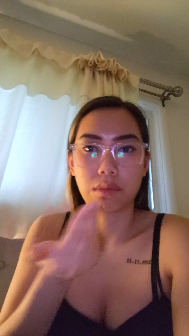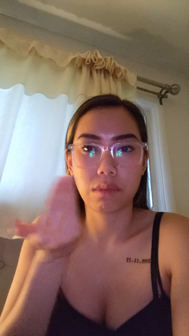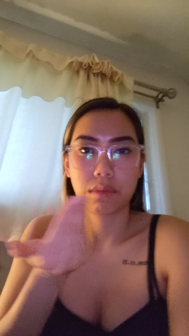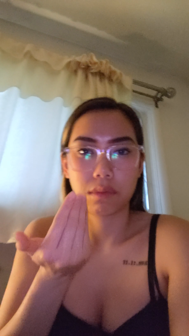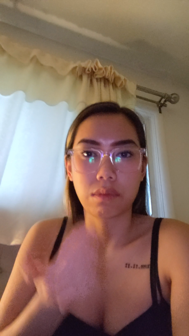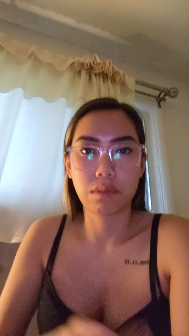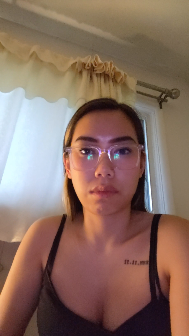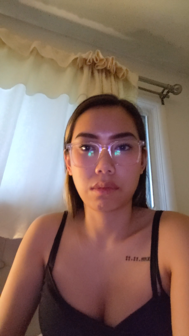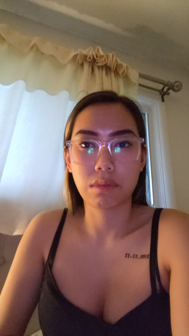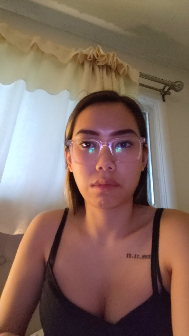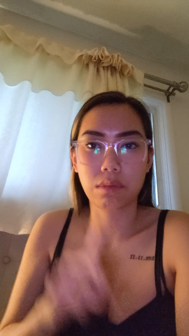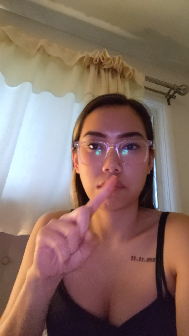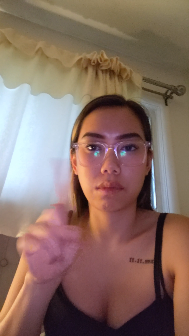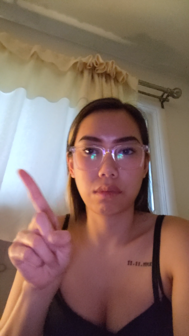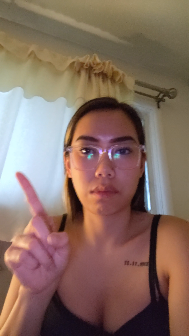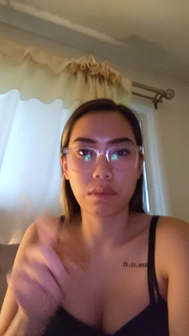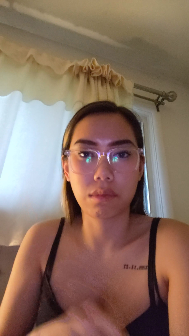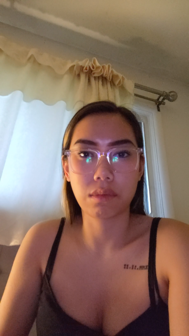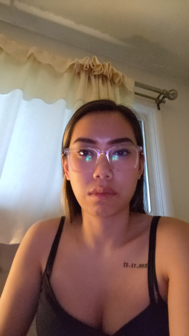but